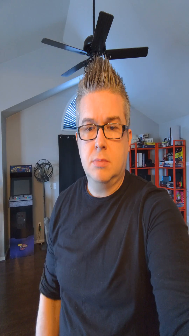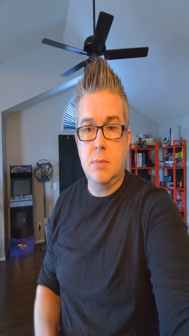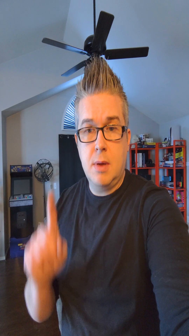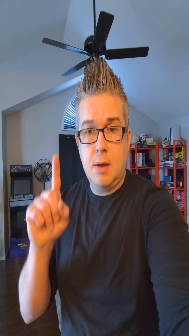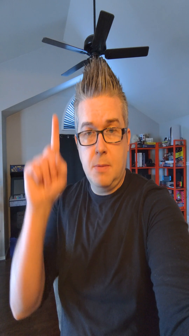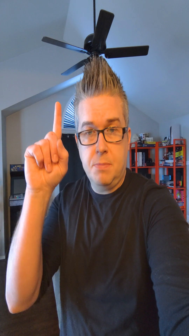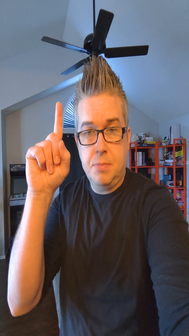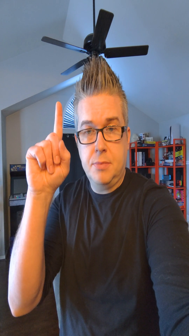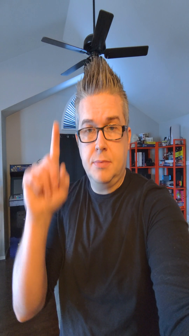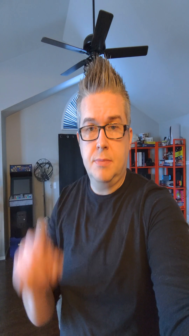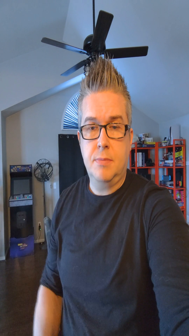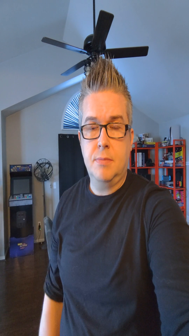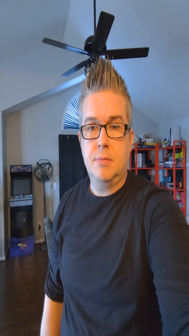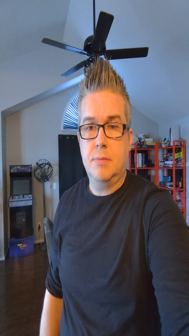up